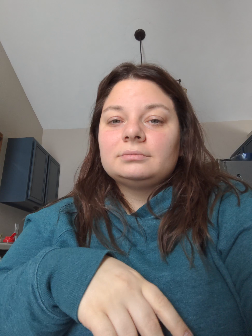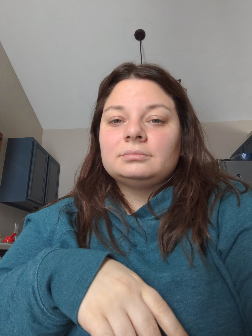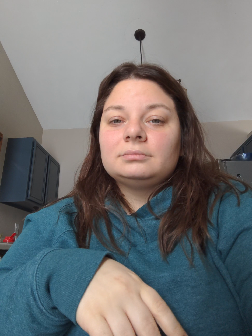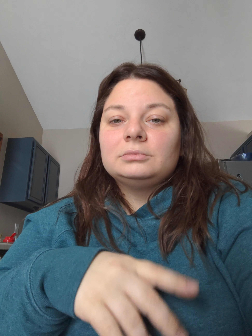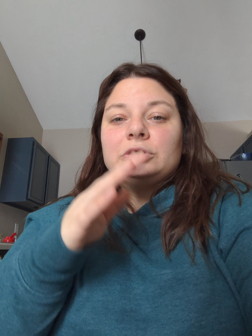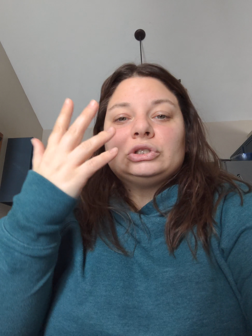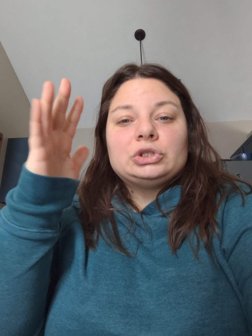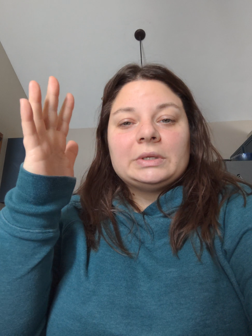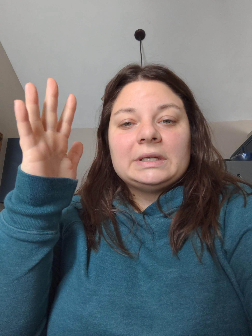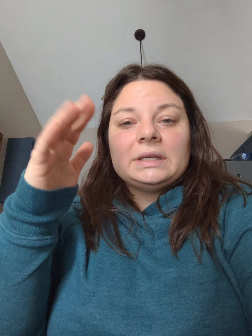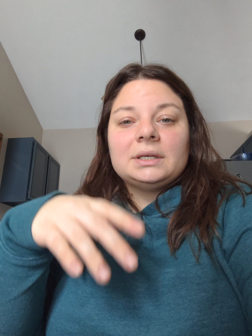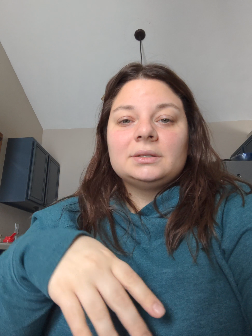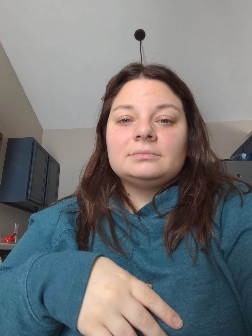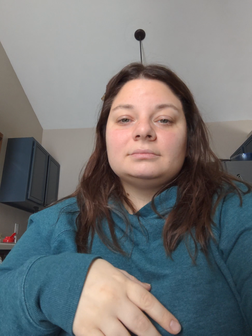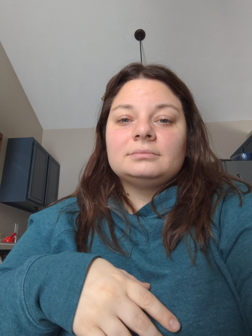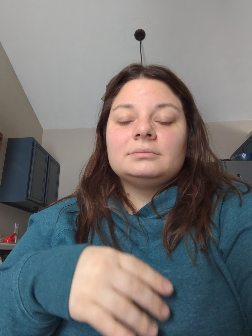tree